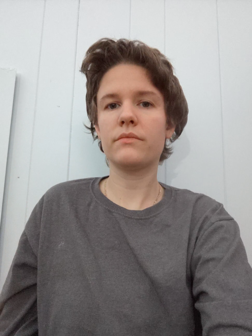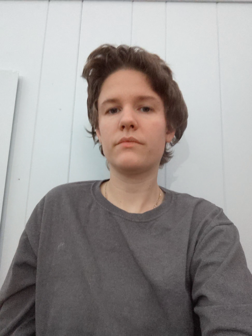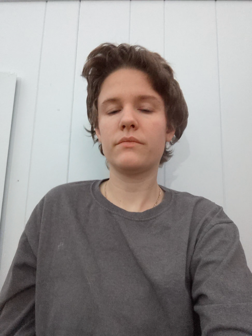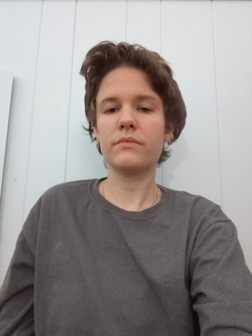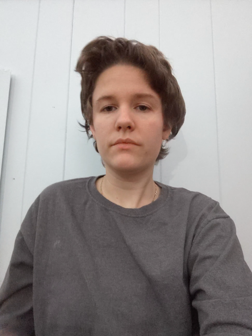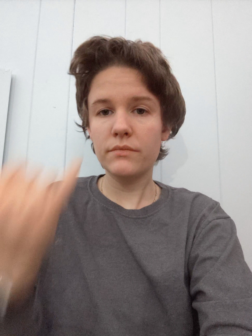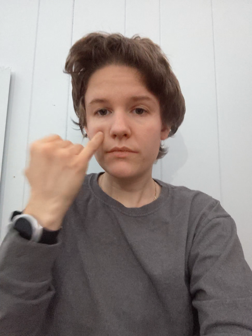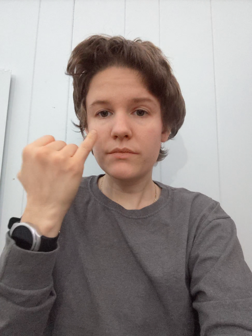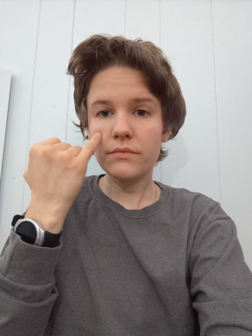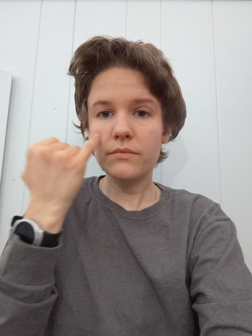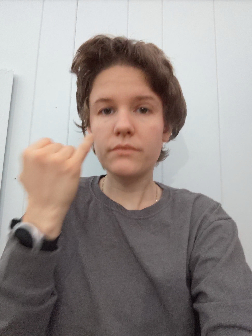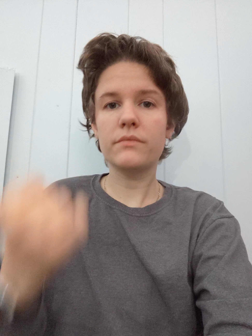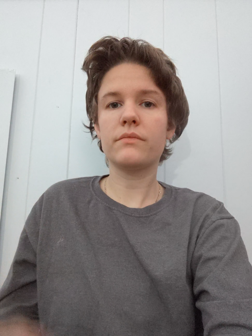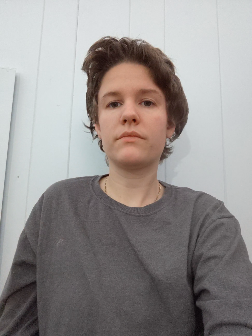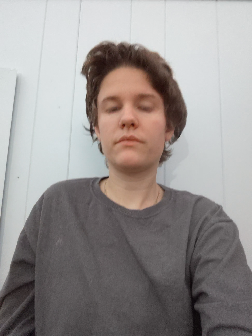if